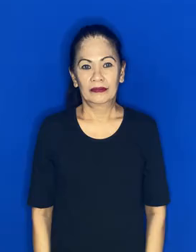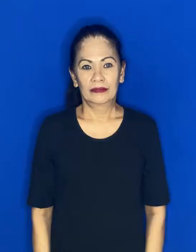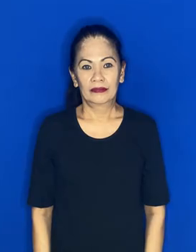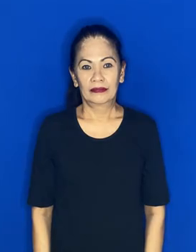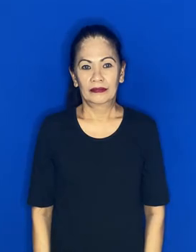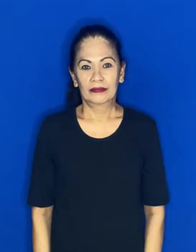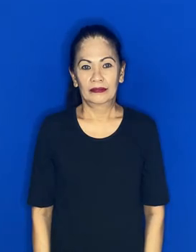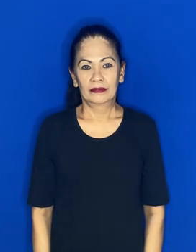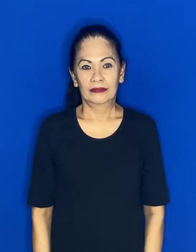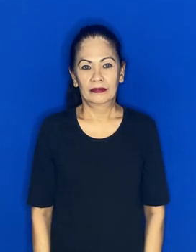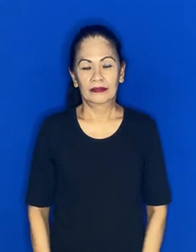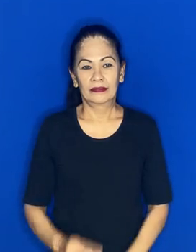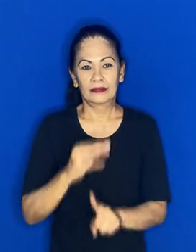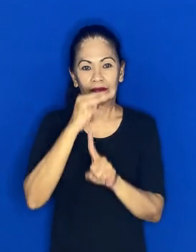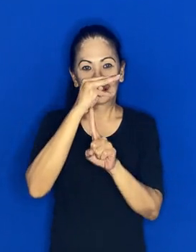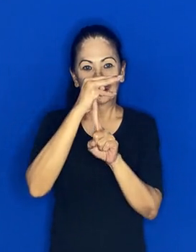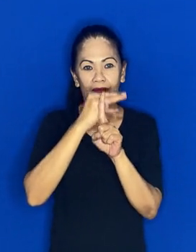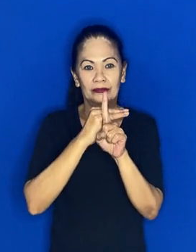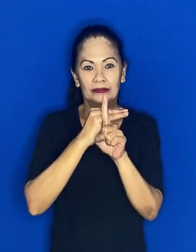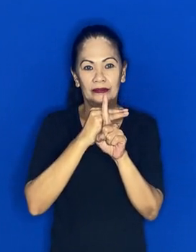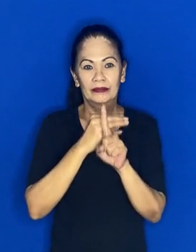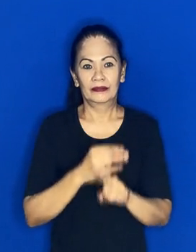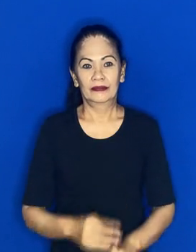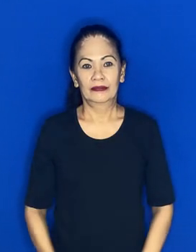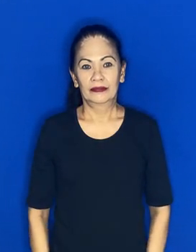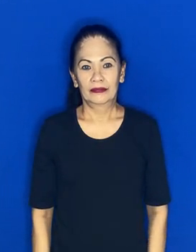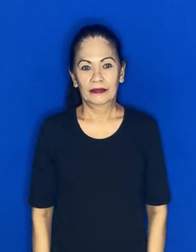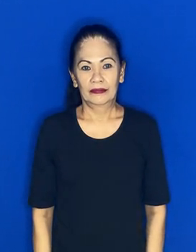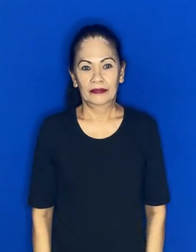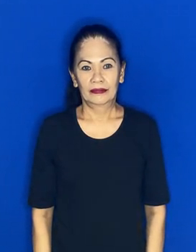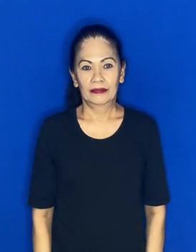march